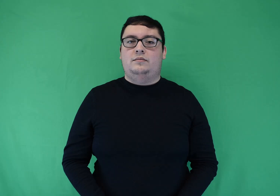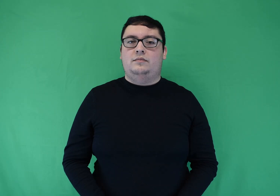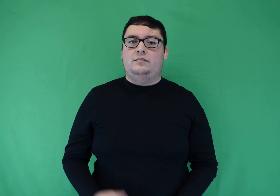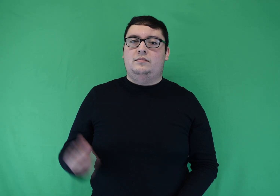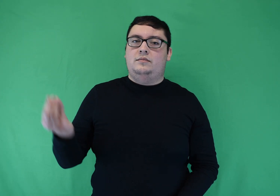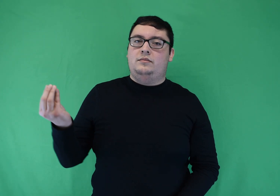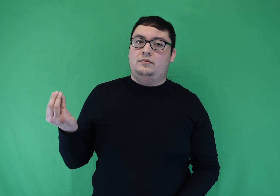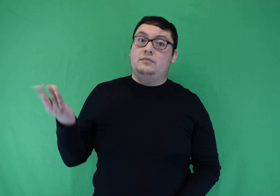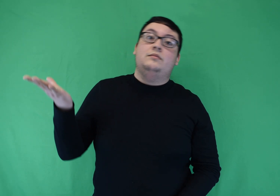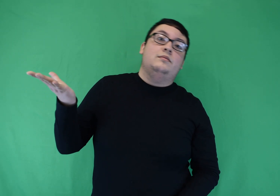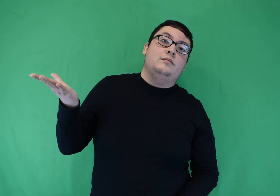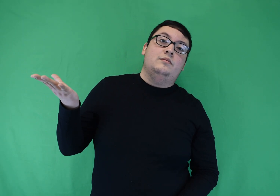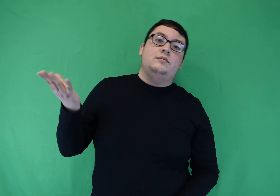cuánto